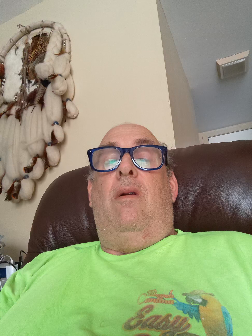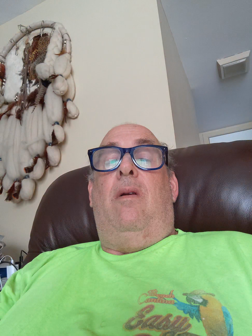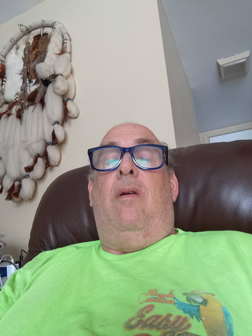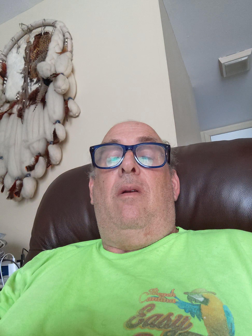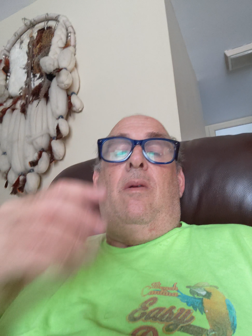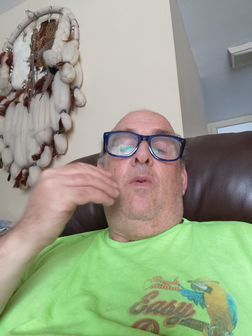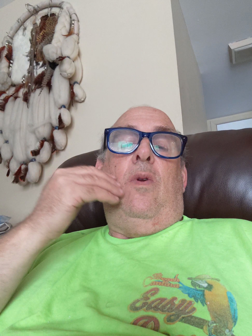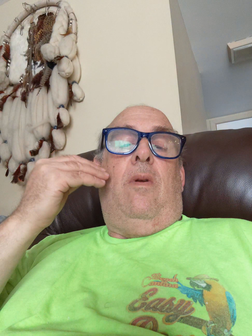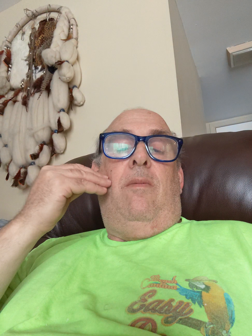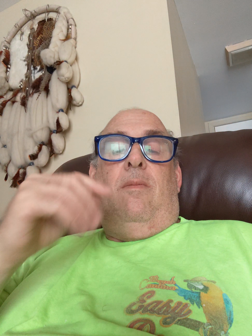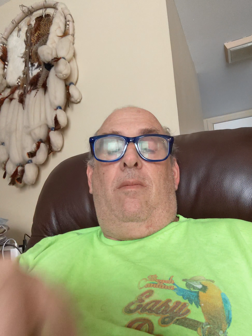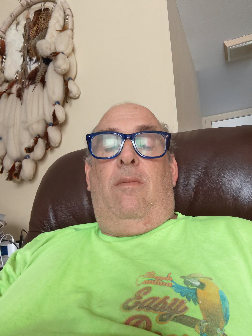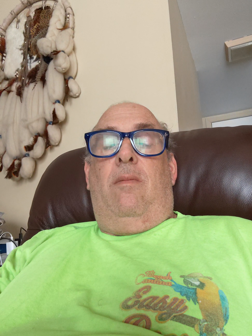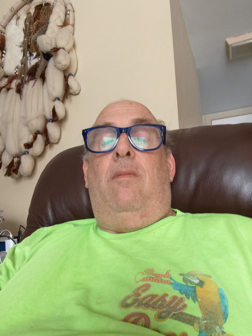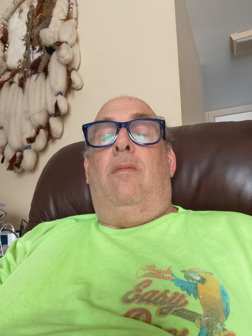home